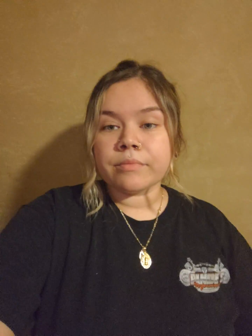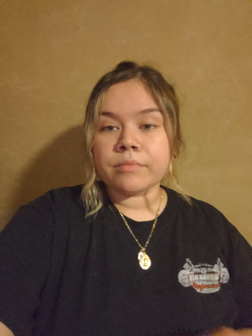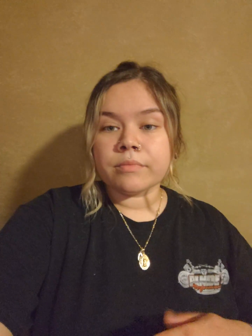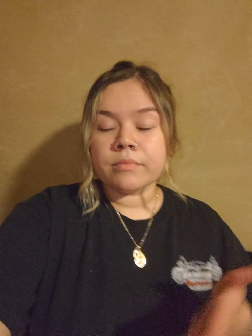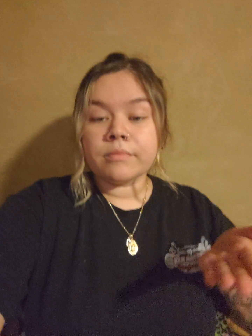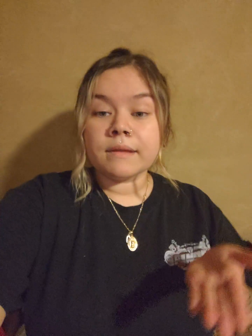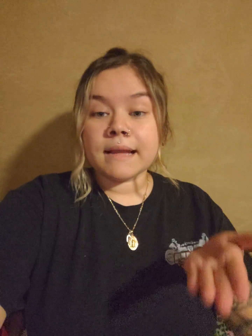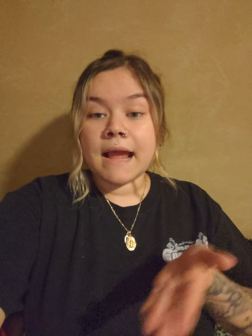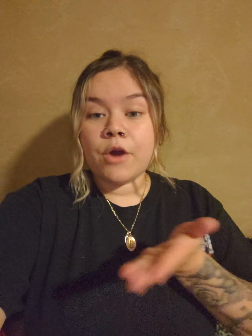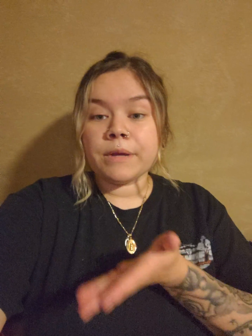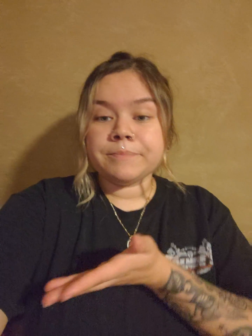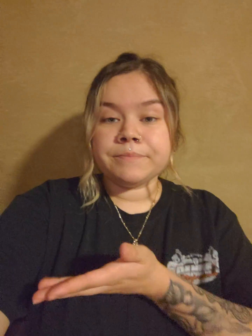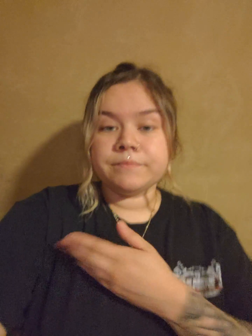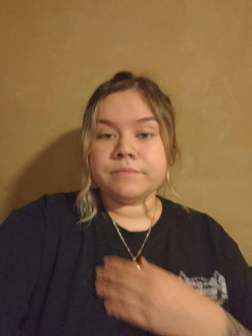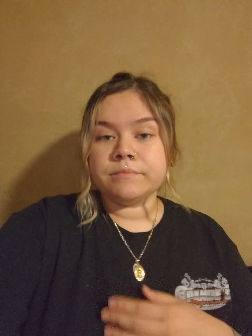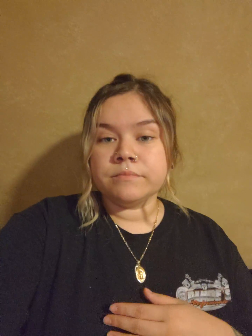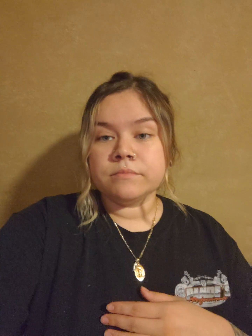carry